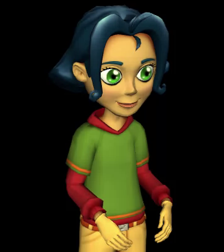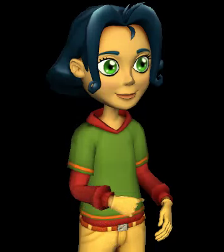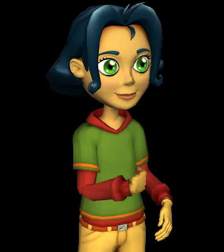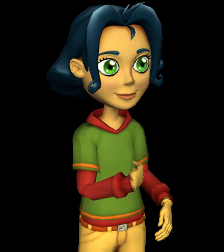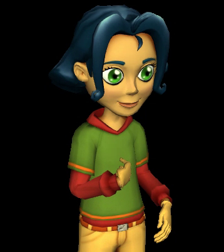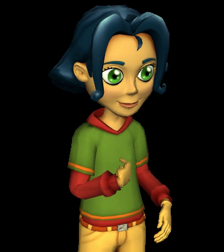أنا